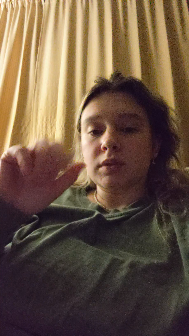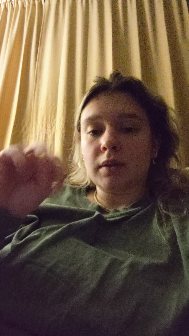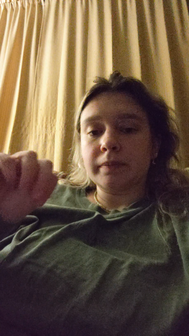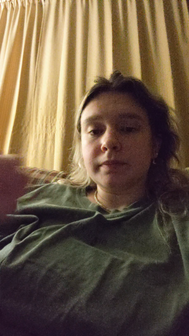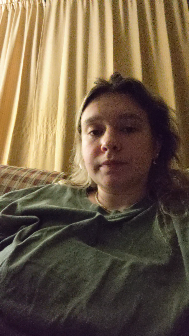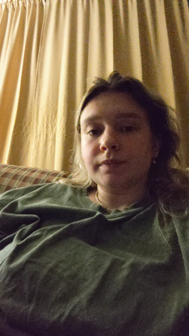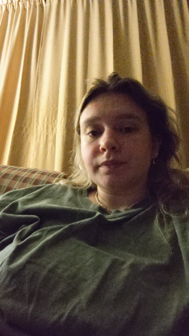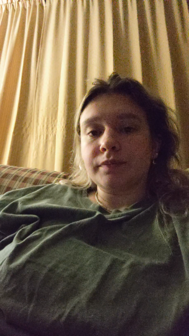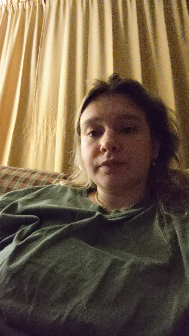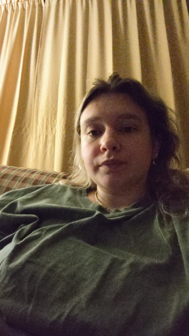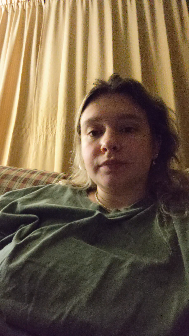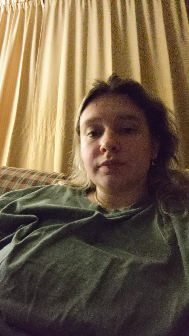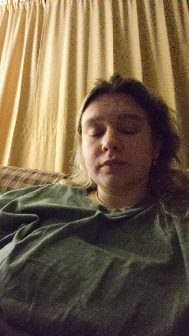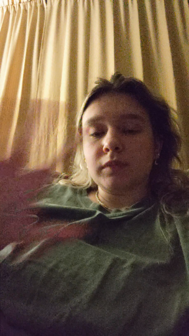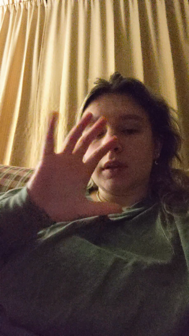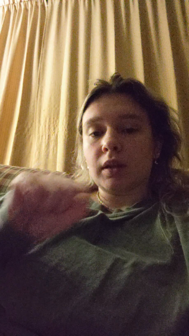catch